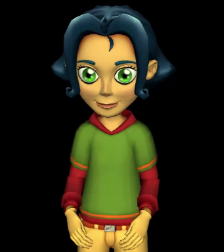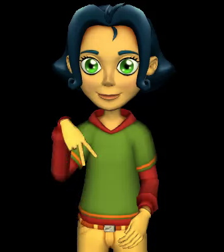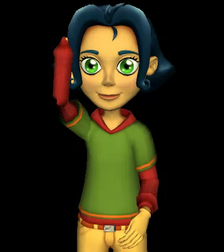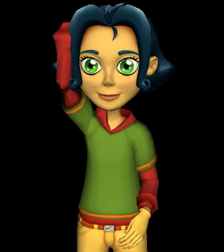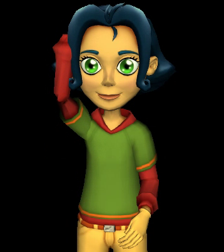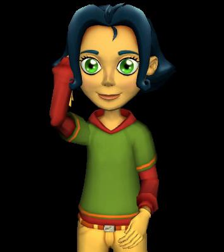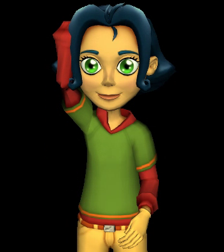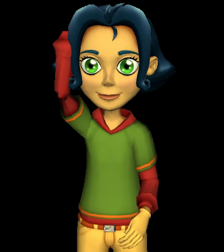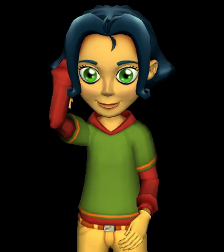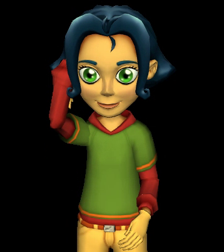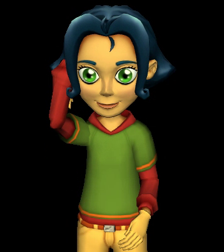كرز